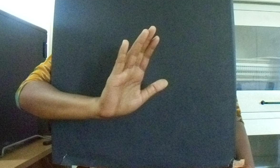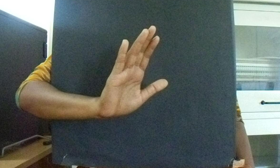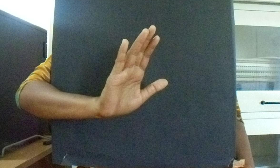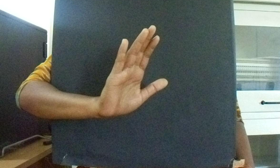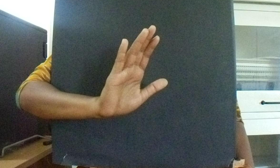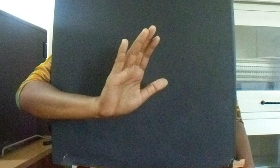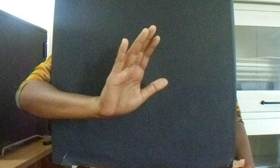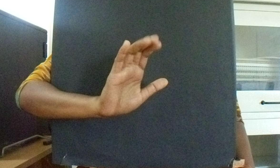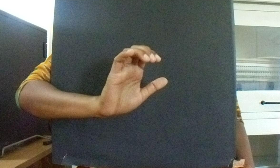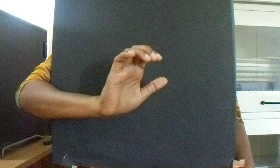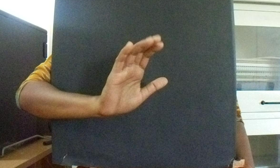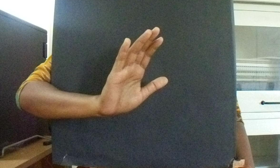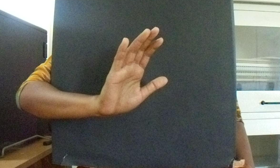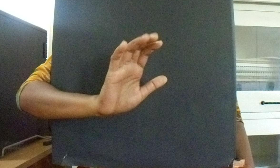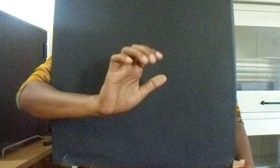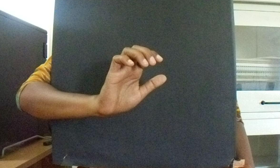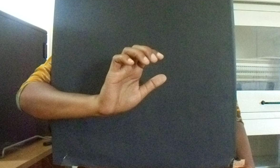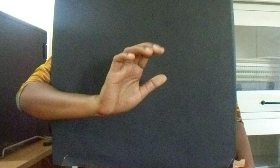call